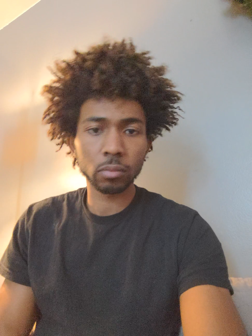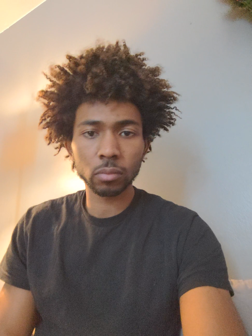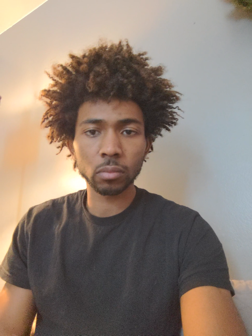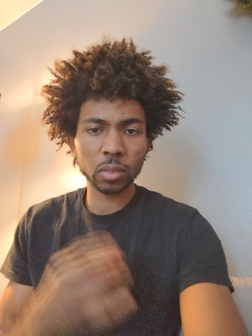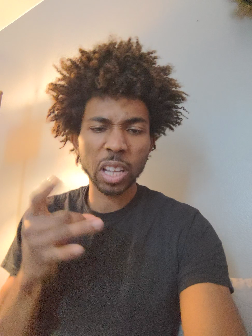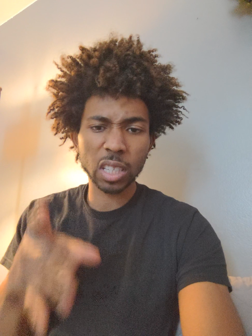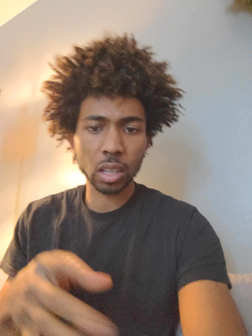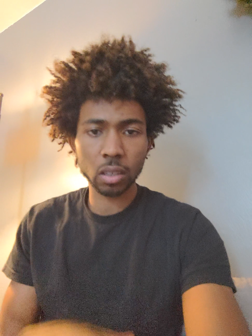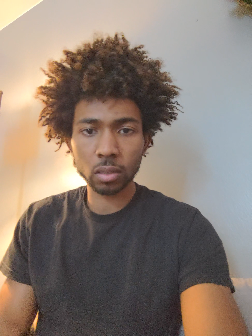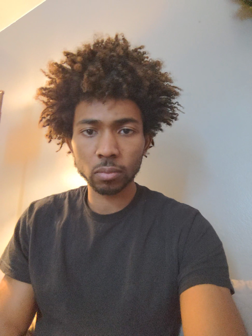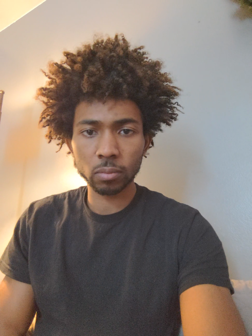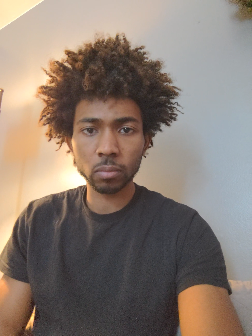hate